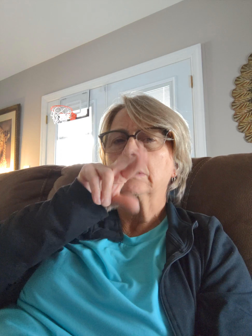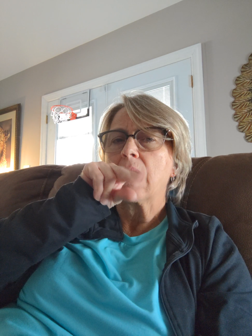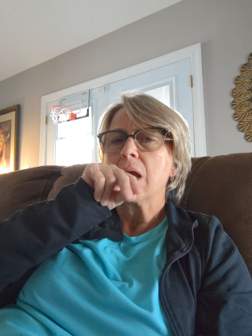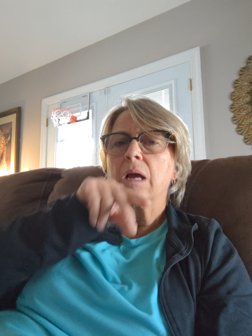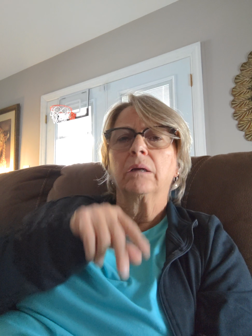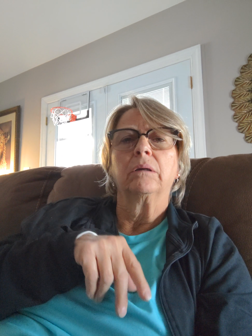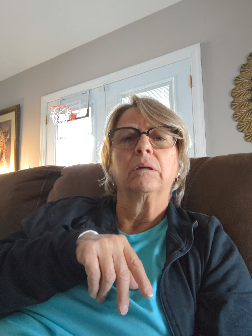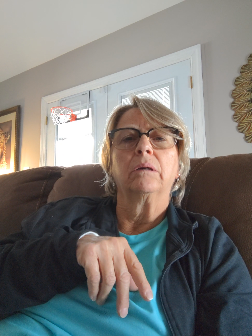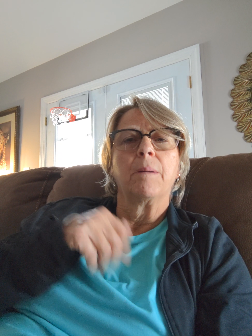duck